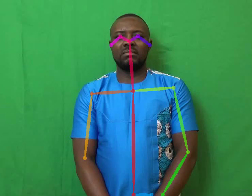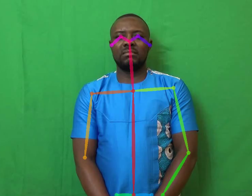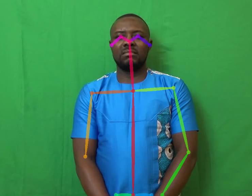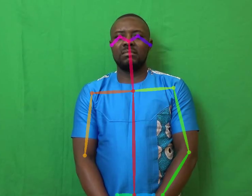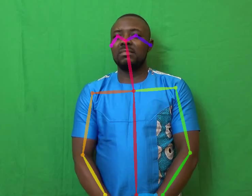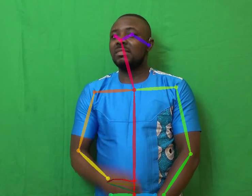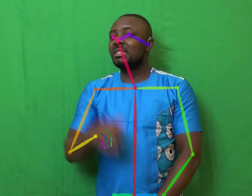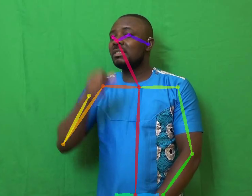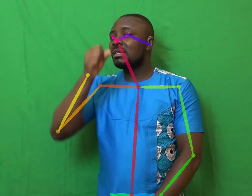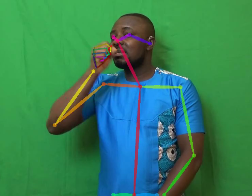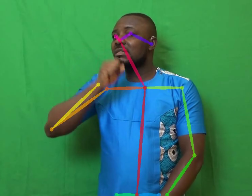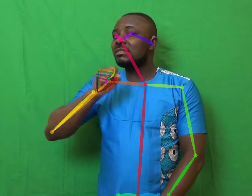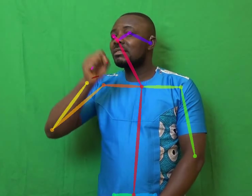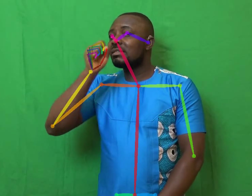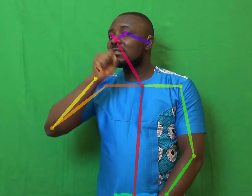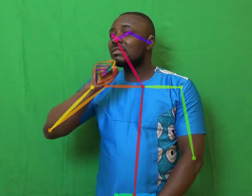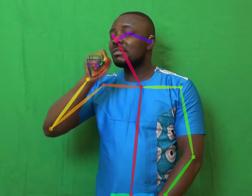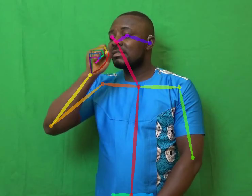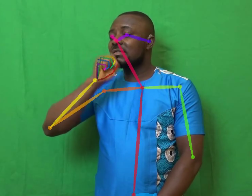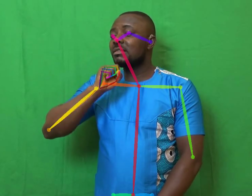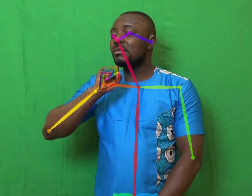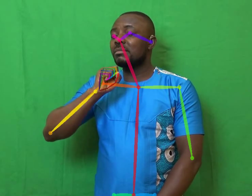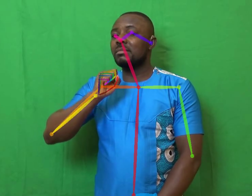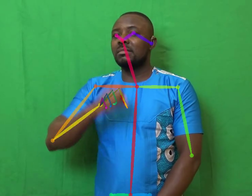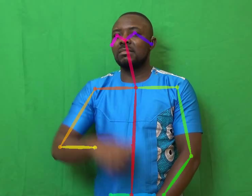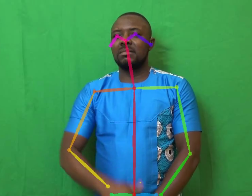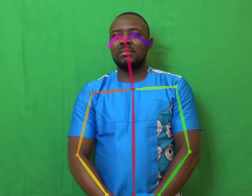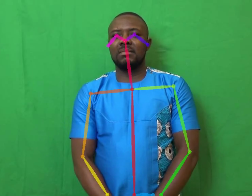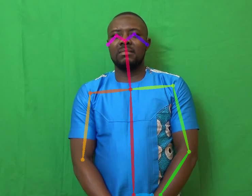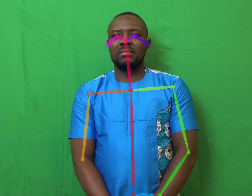supper